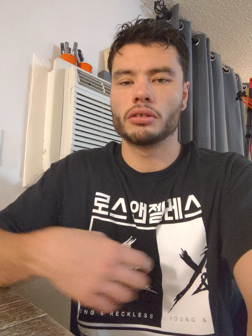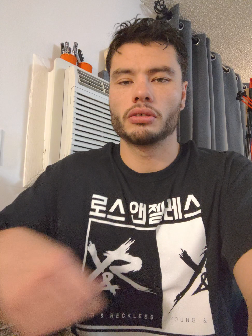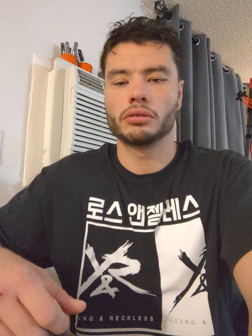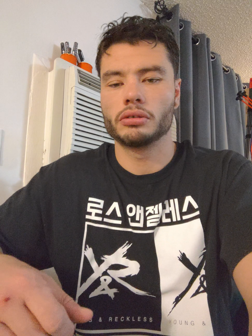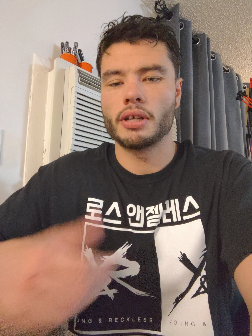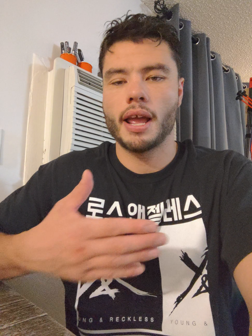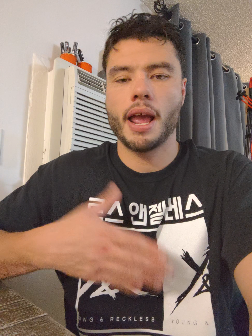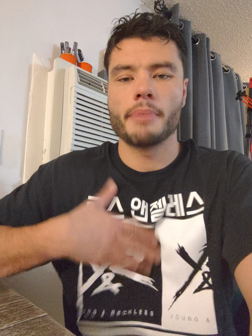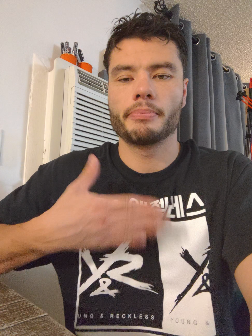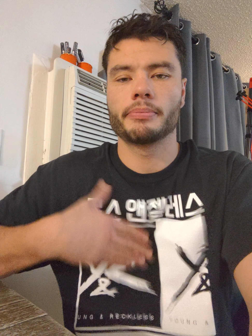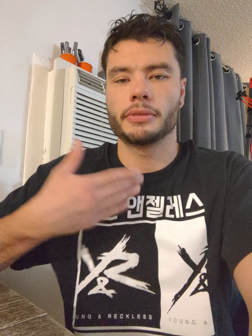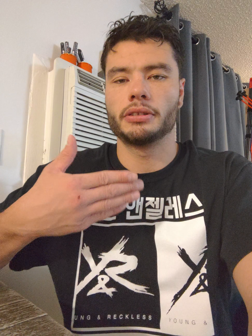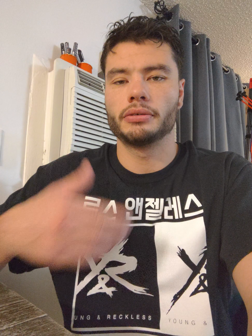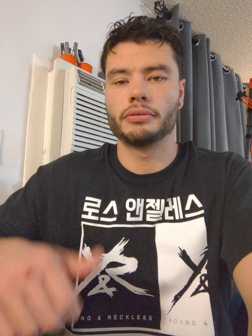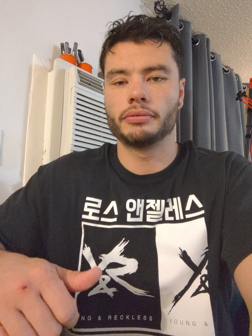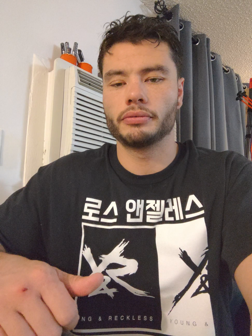happy